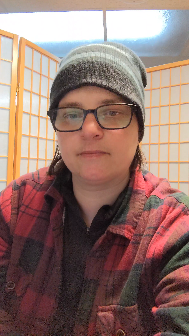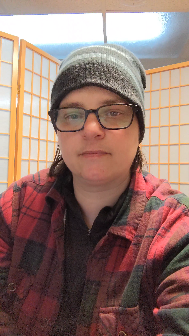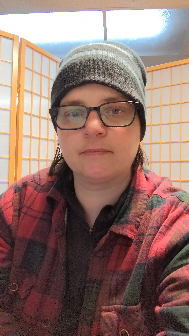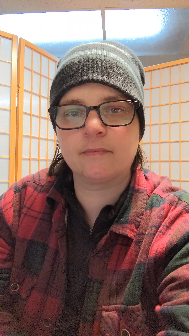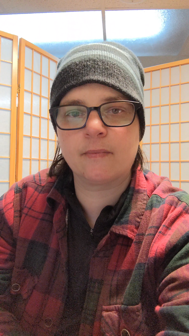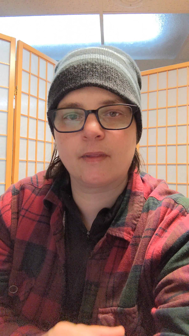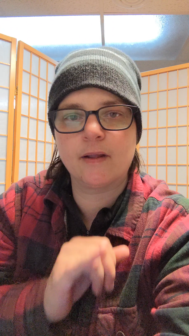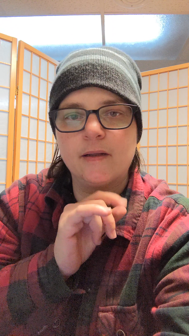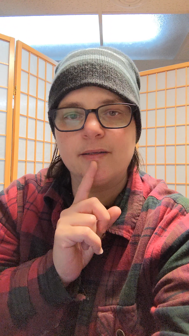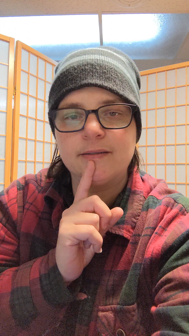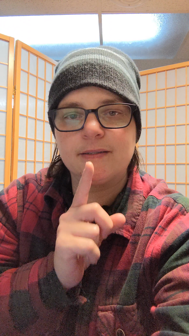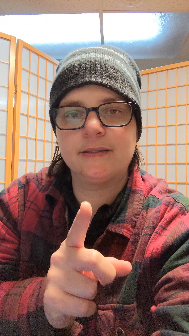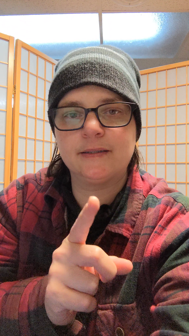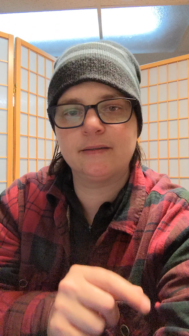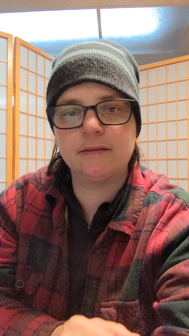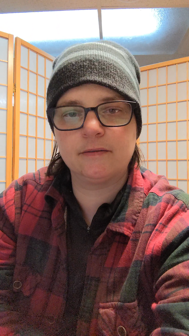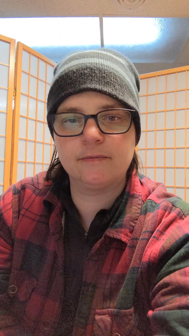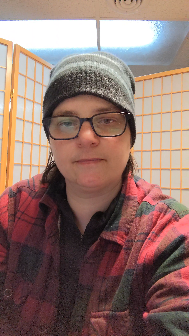is